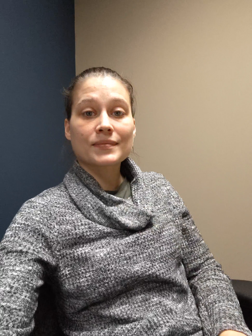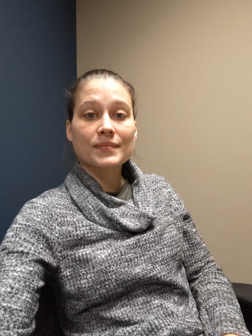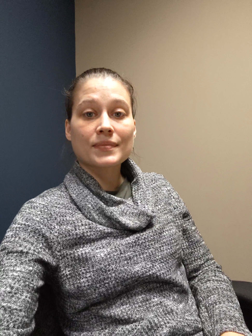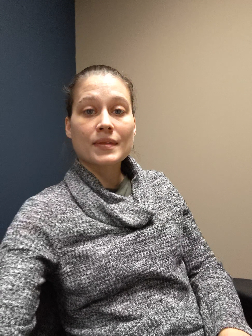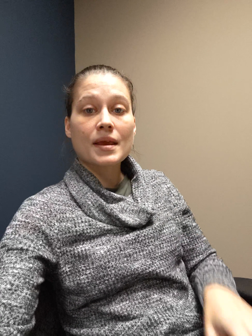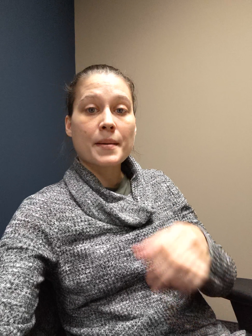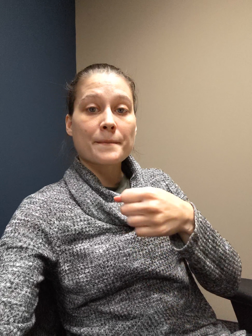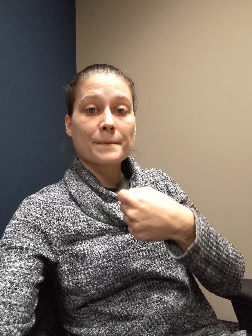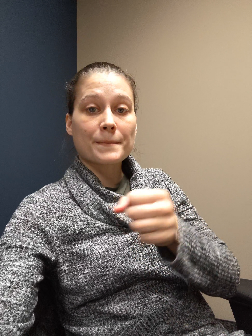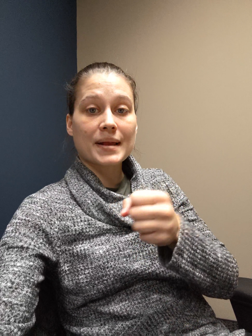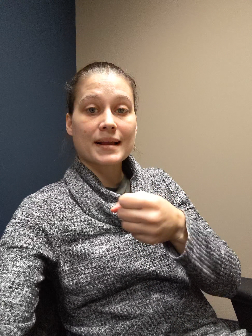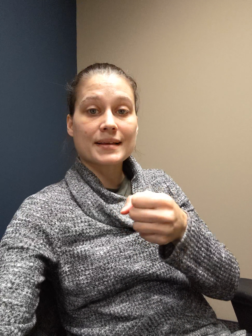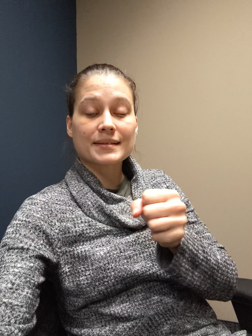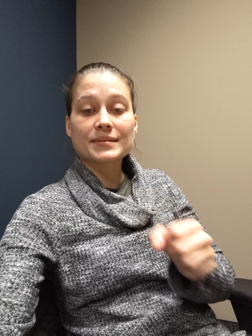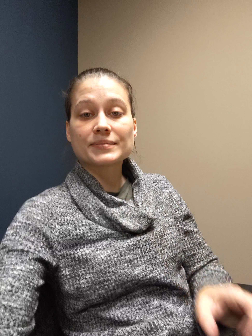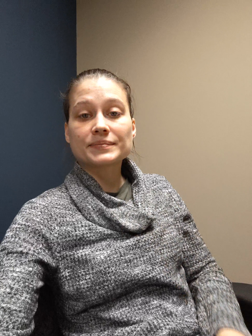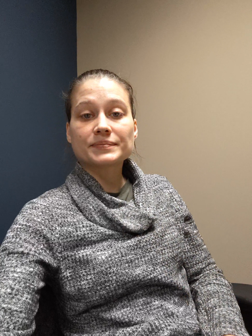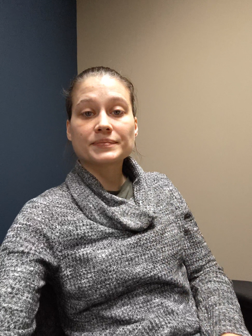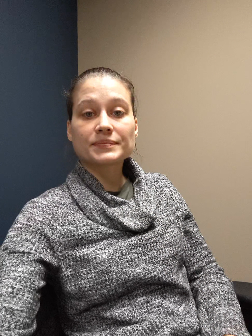make